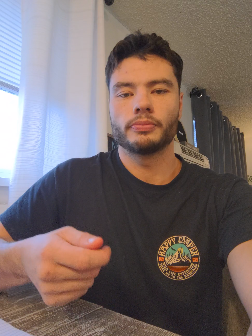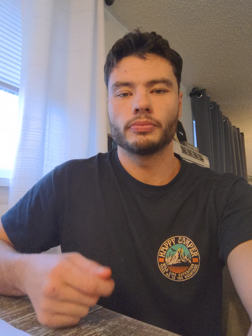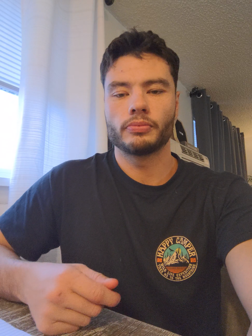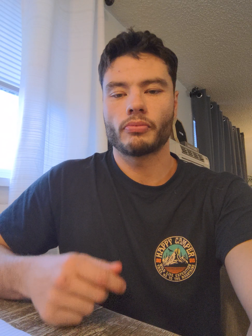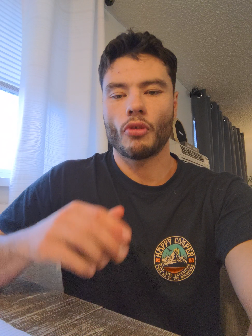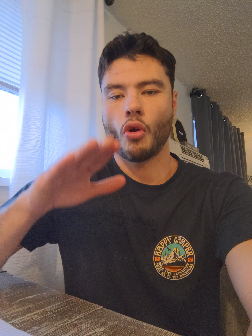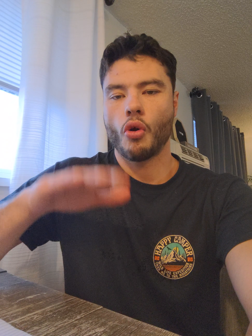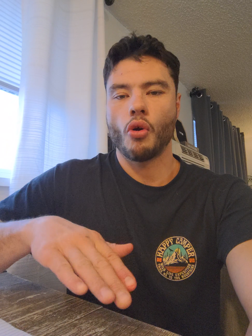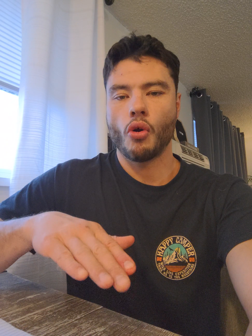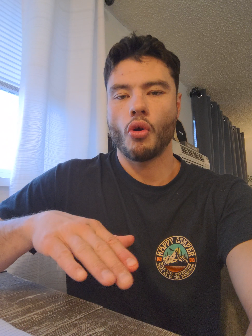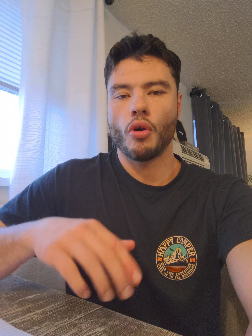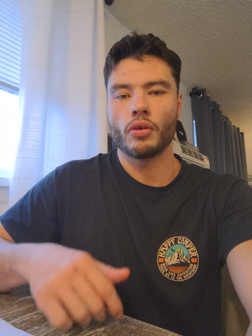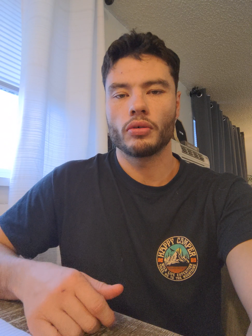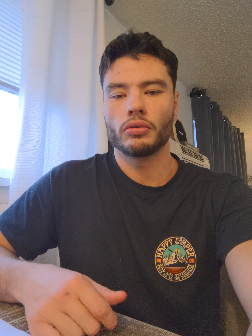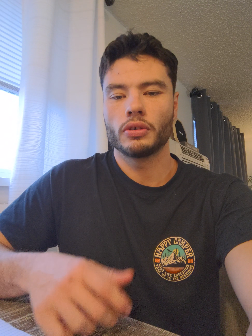on